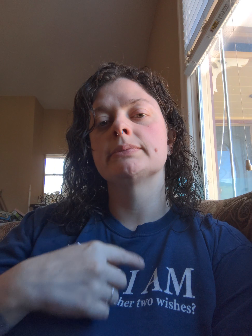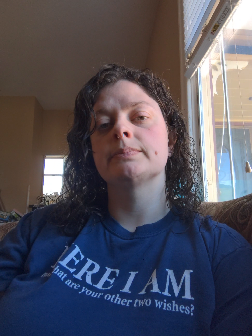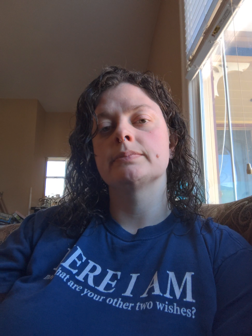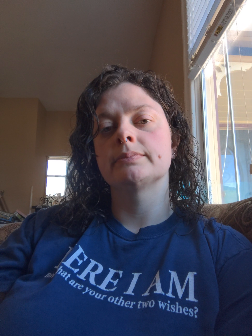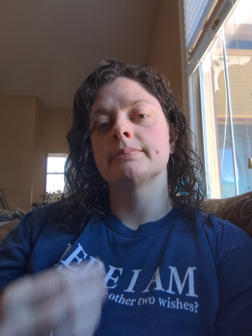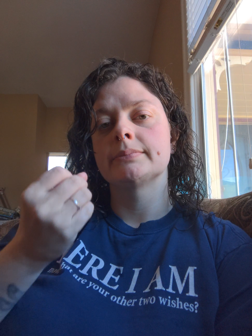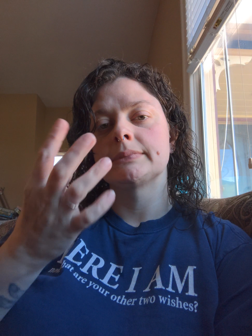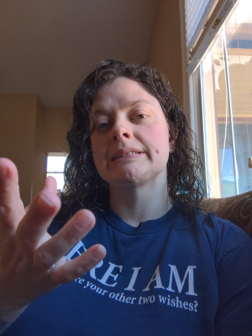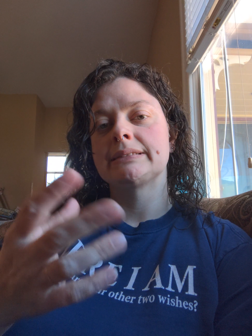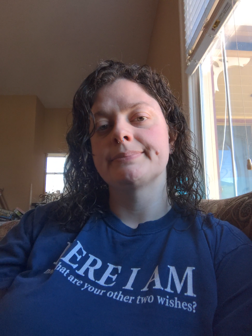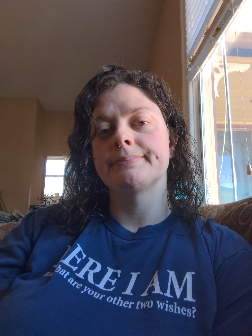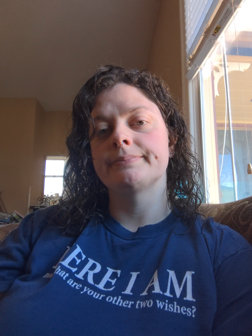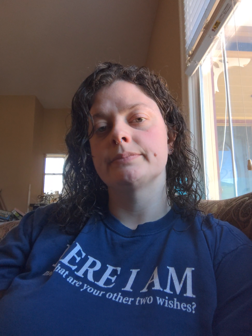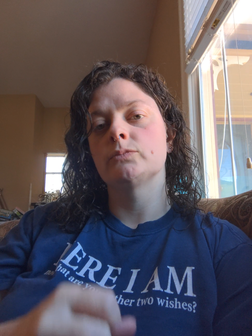many